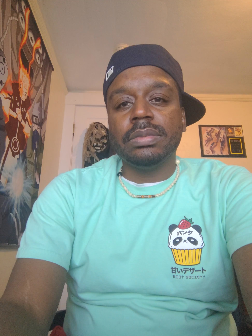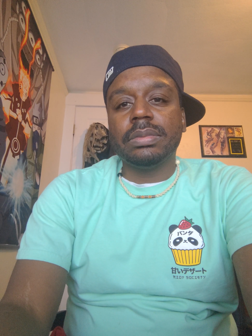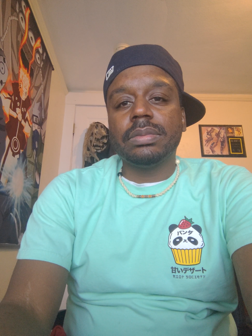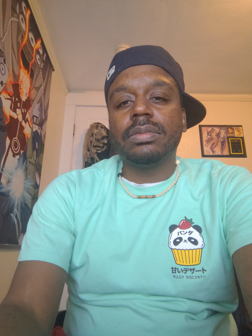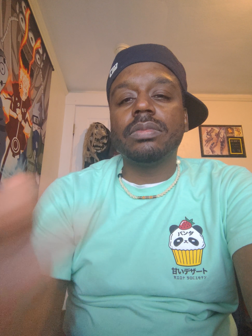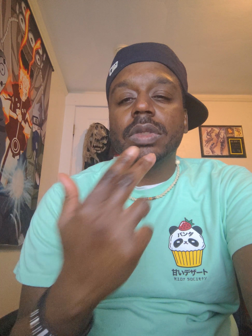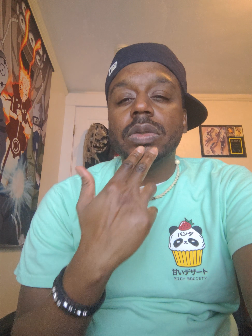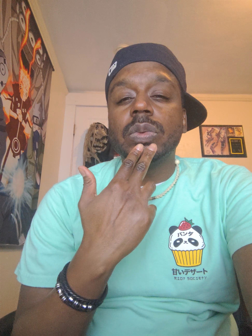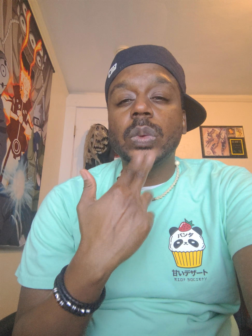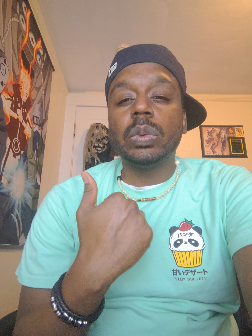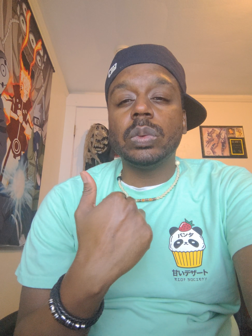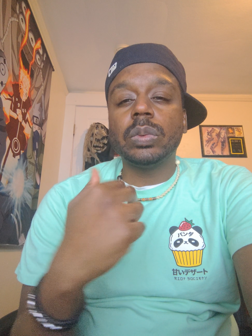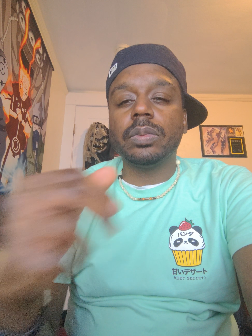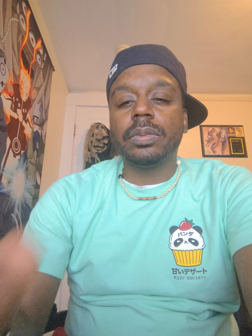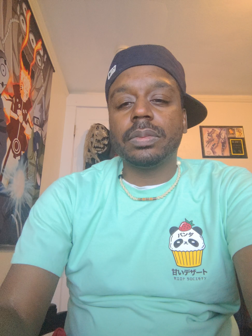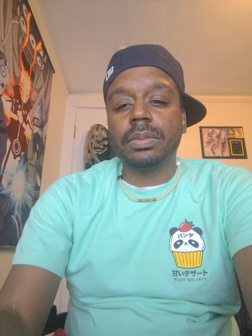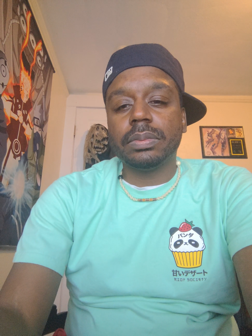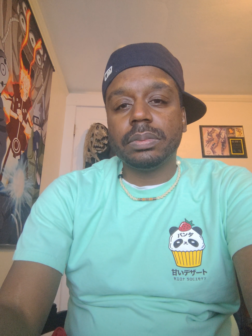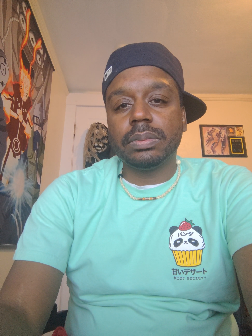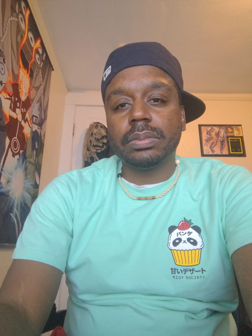cute